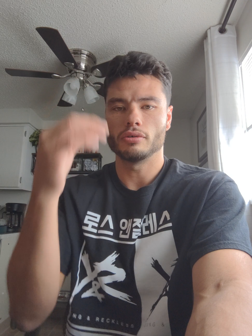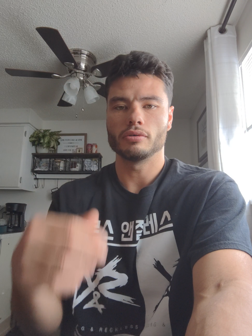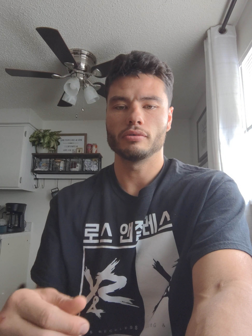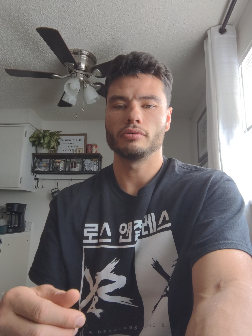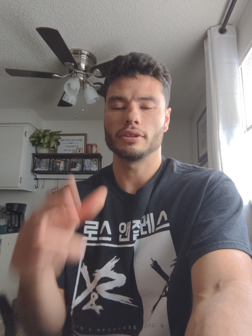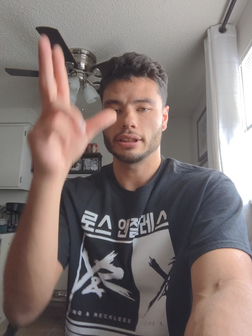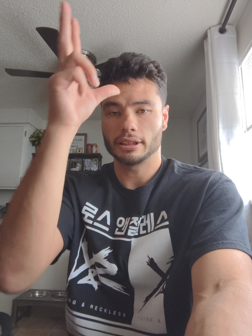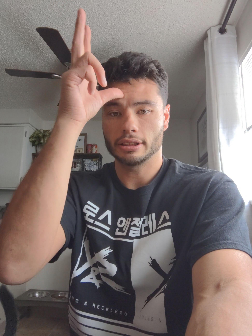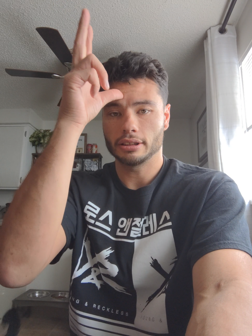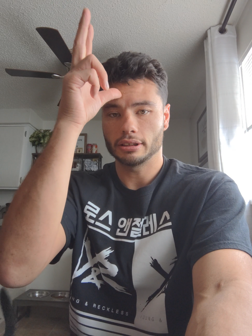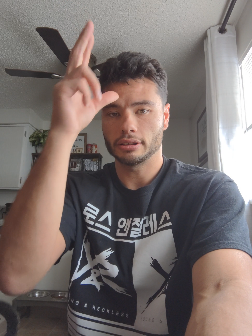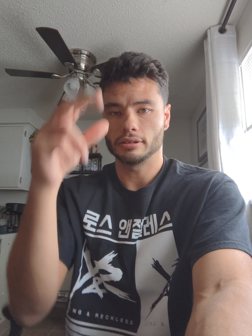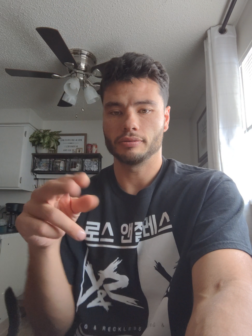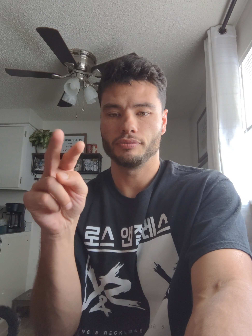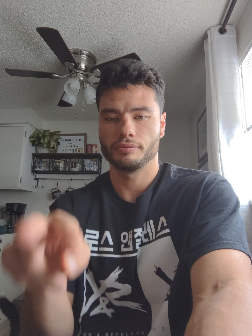hen